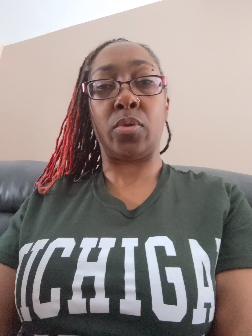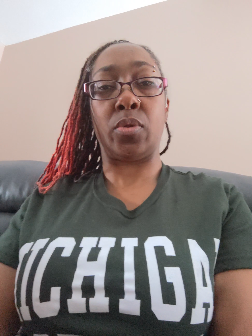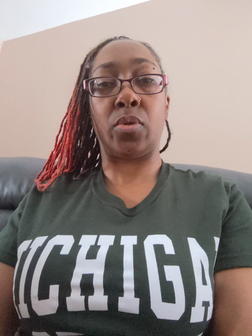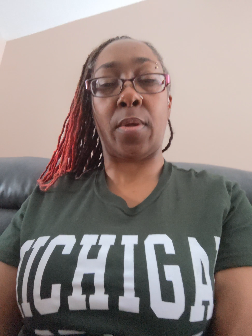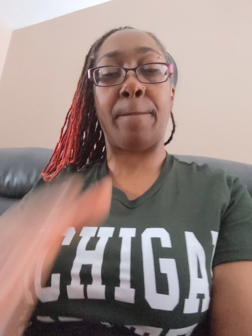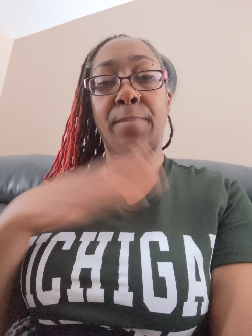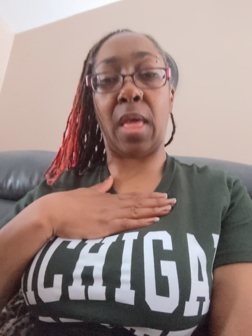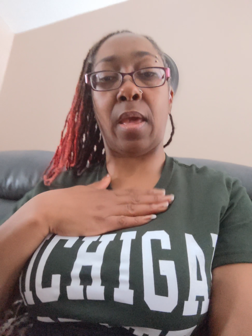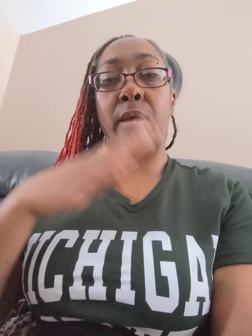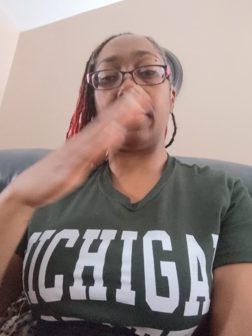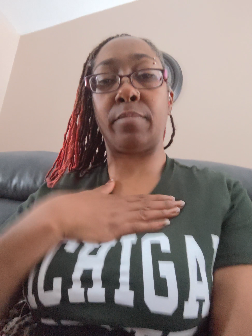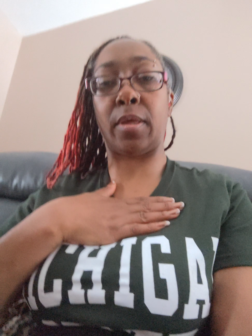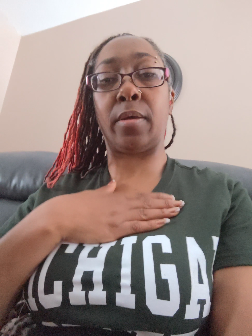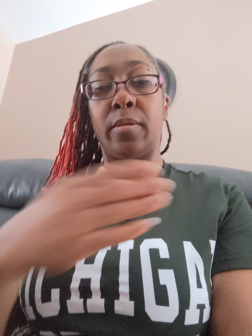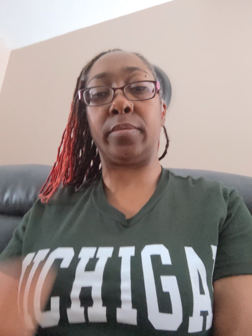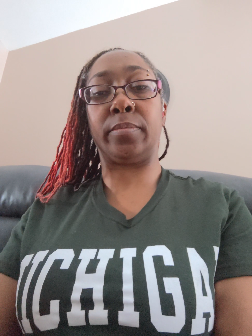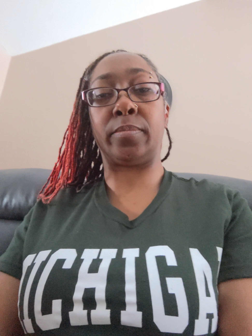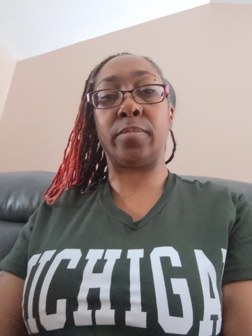my